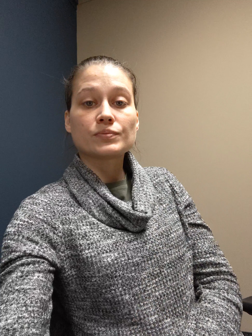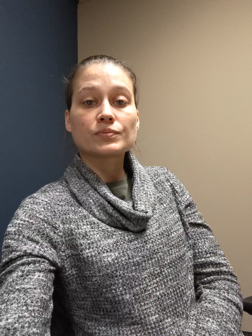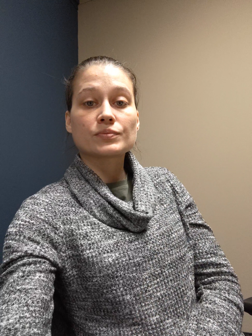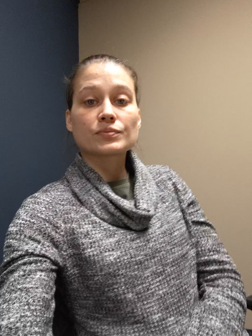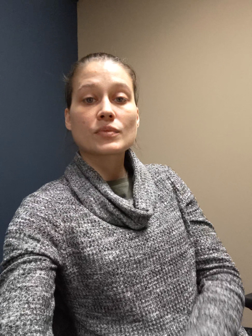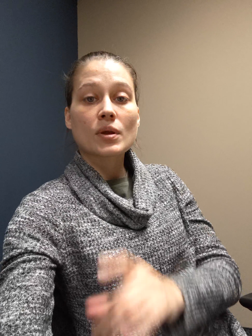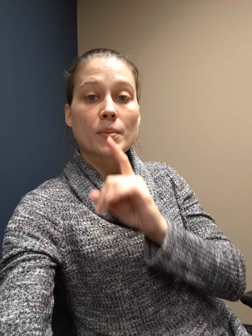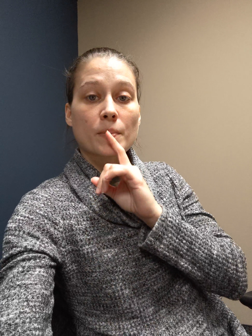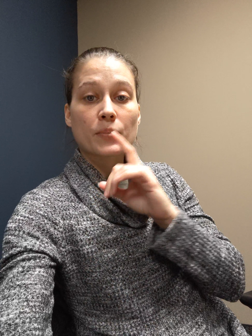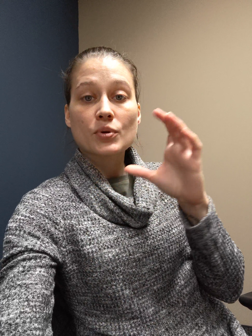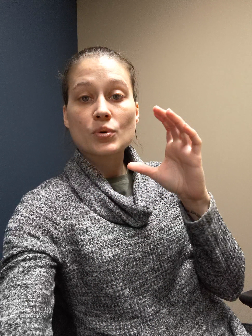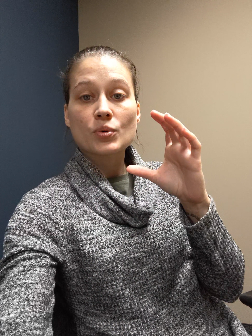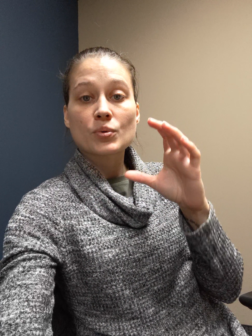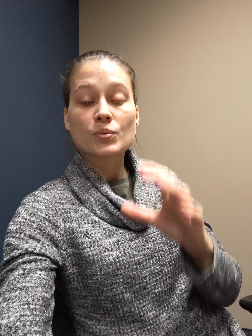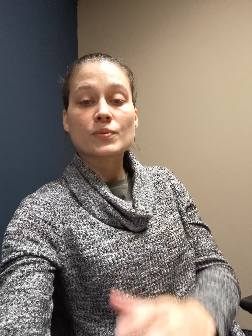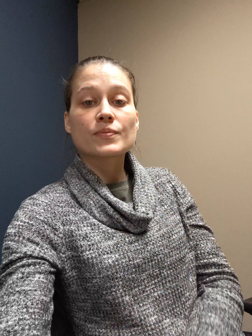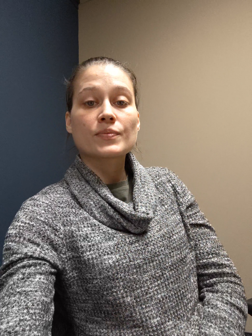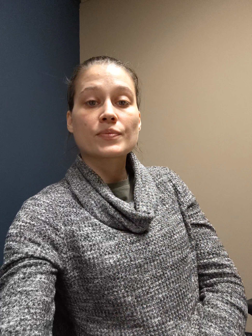balloon